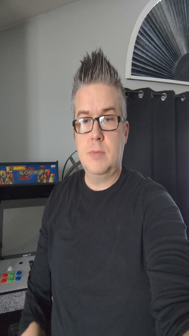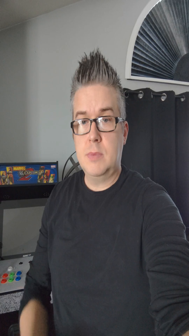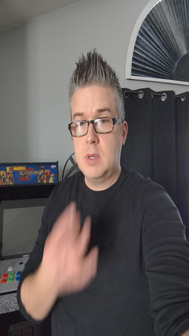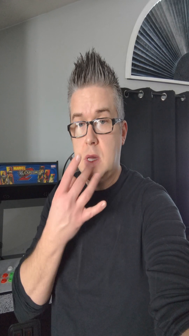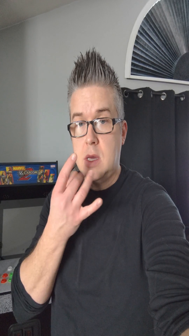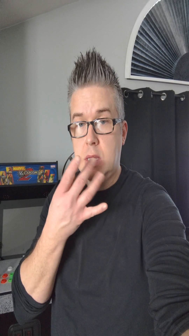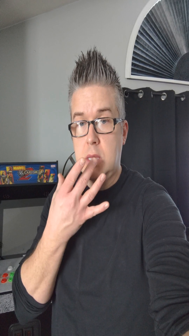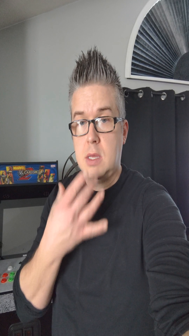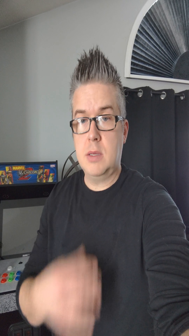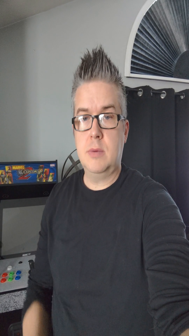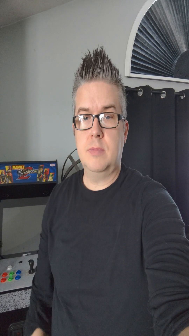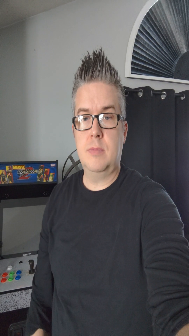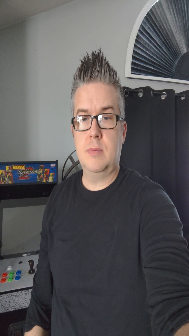snack